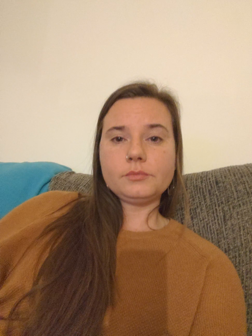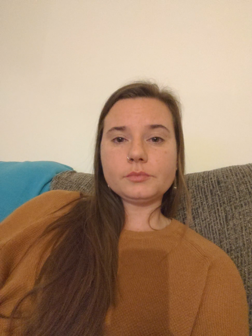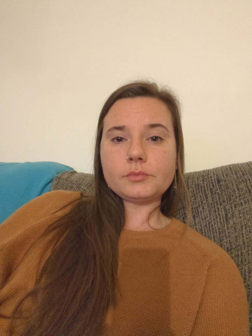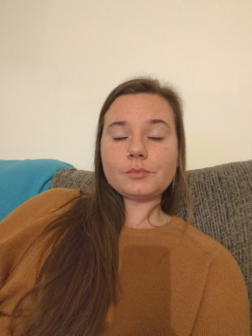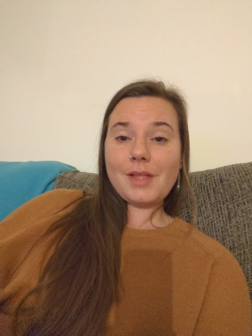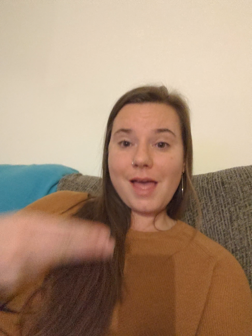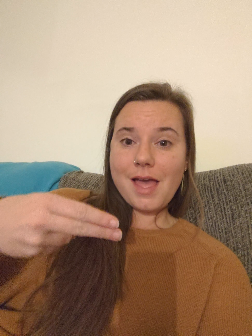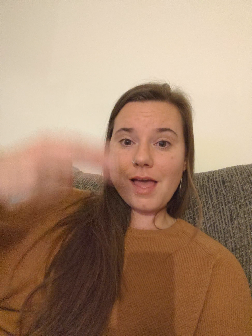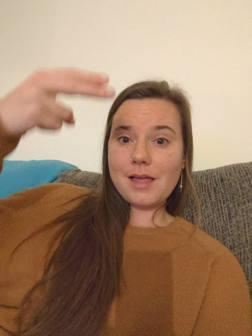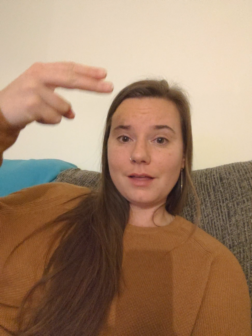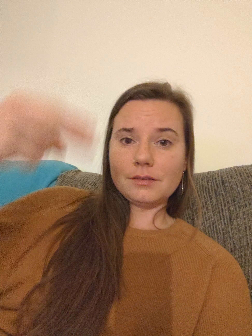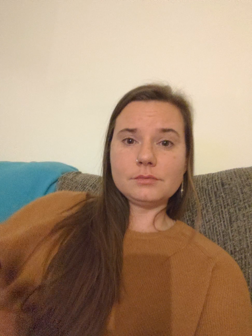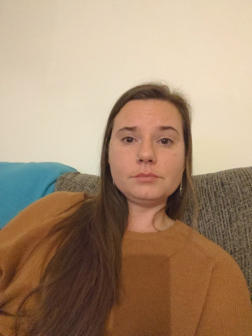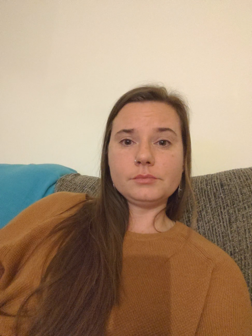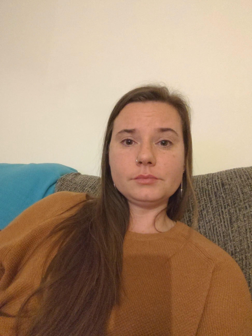high